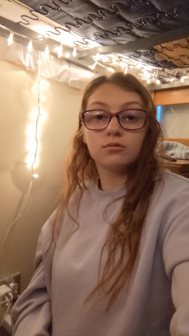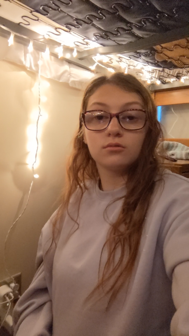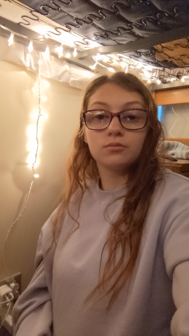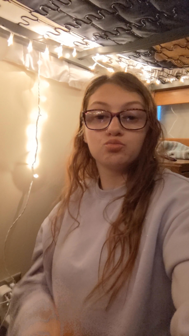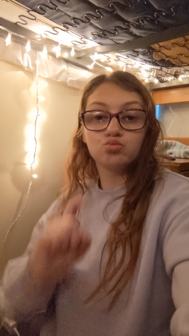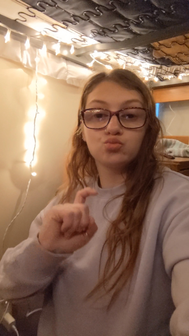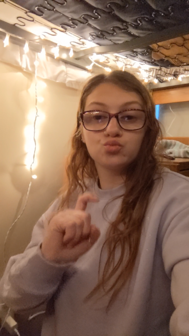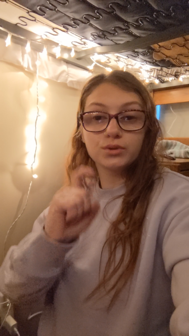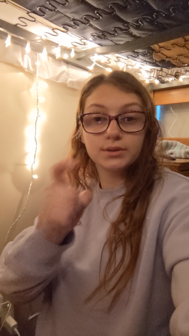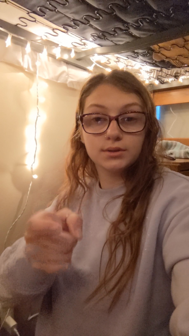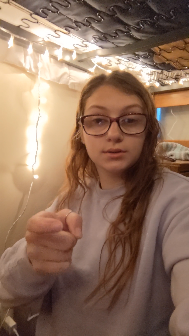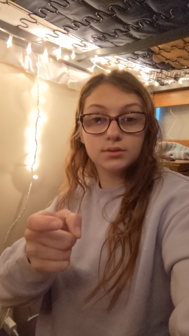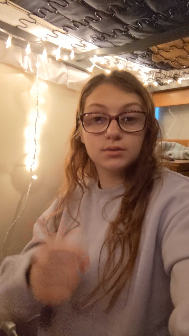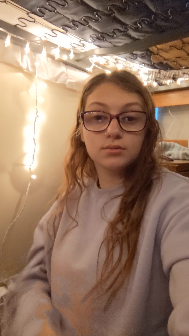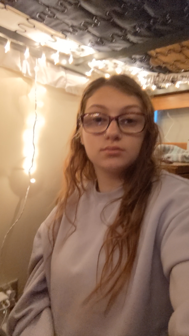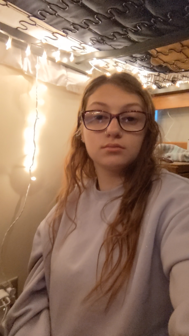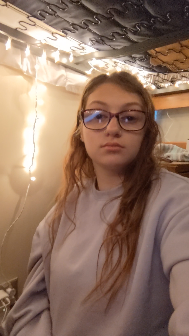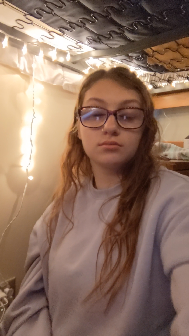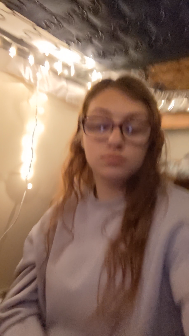present